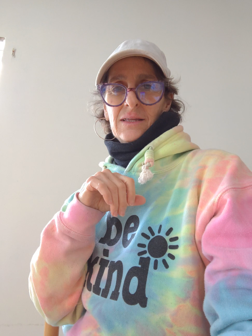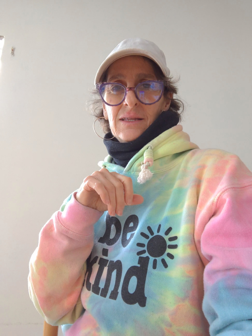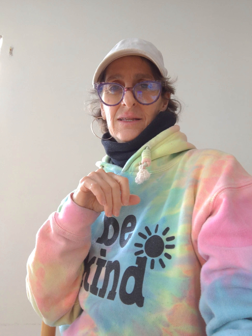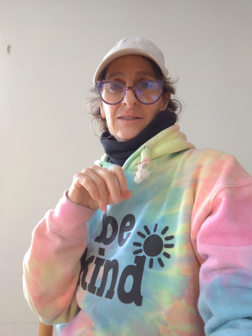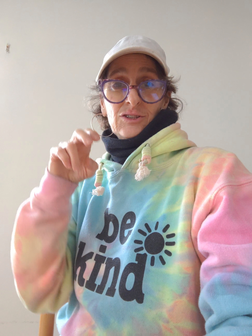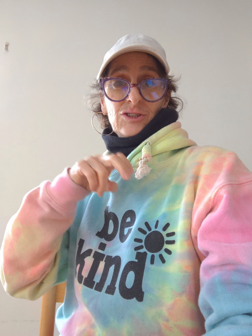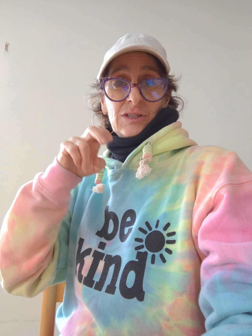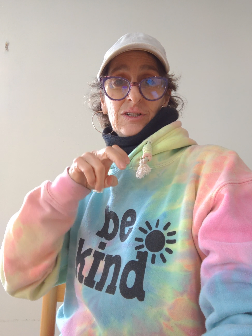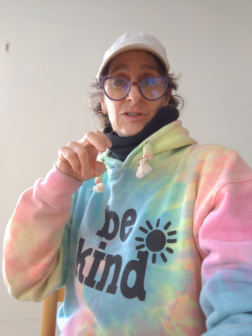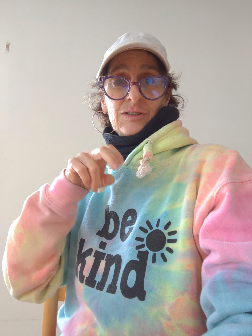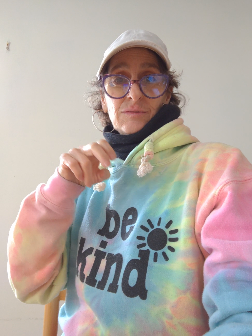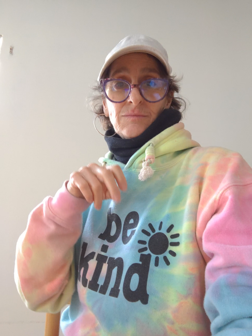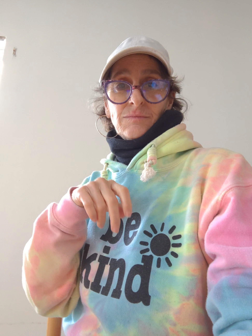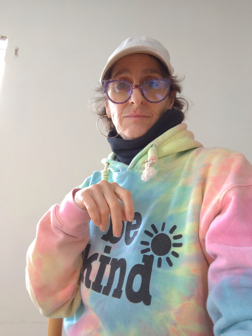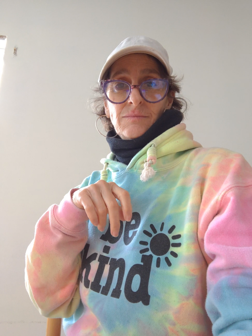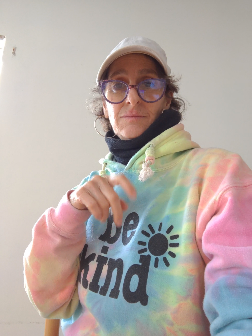chair